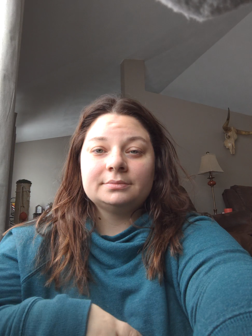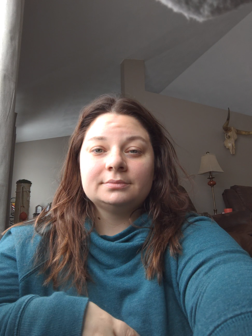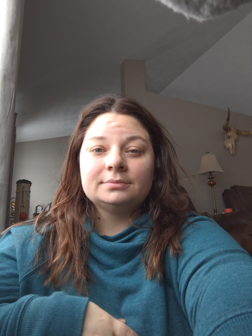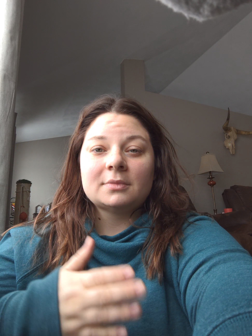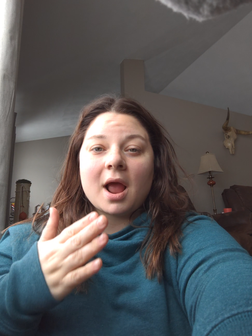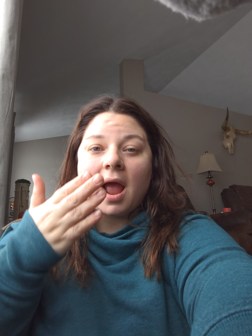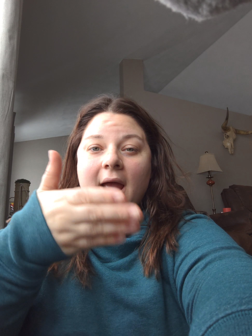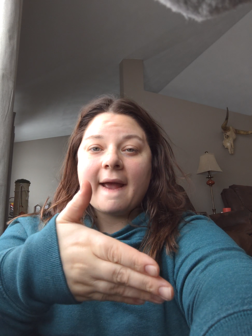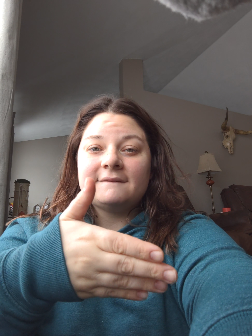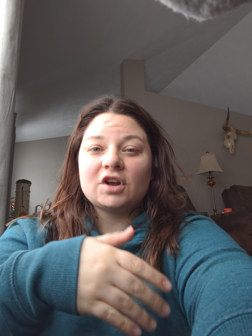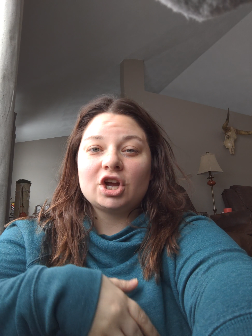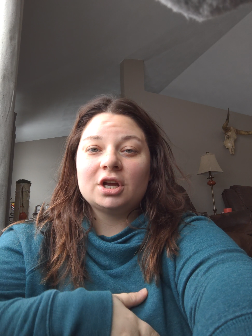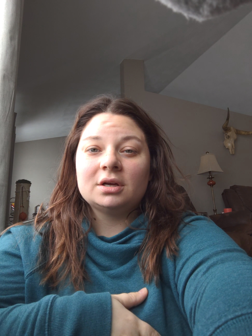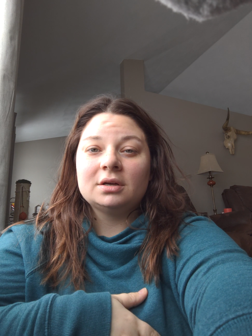after